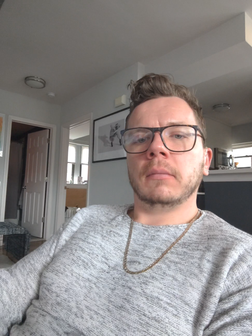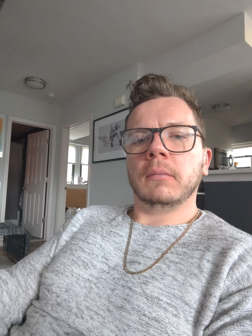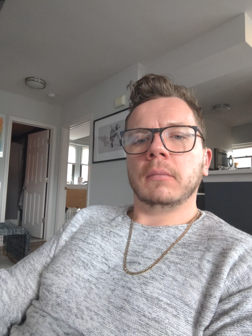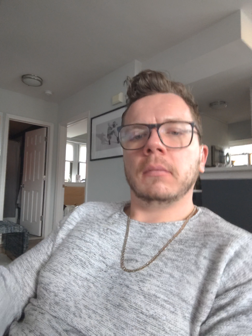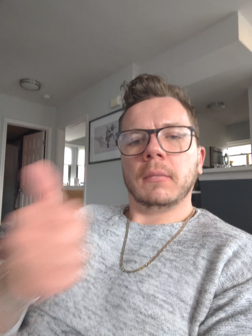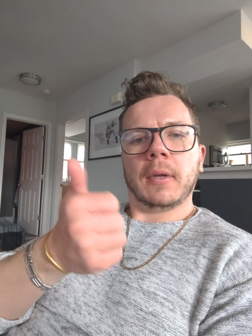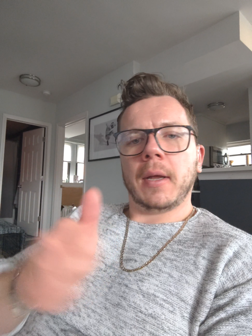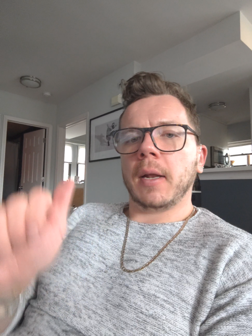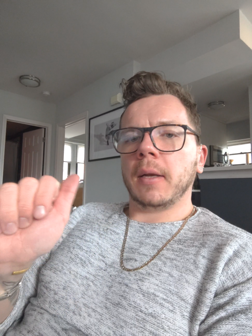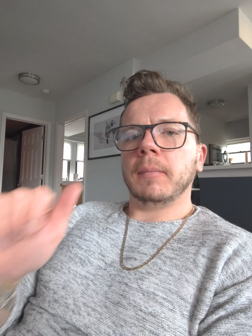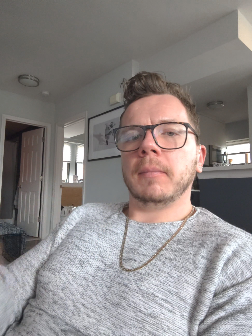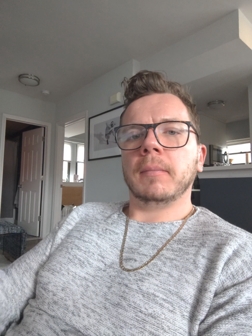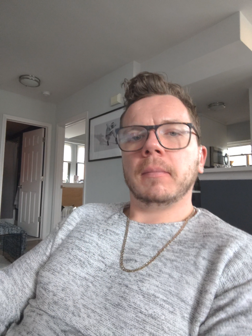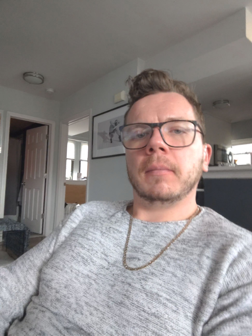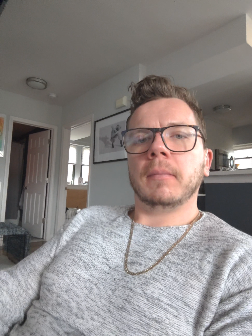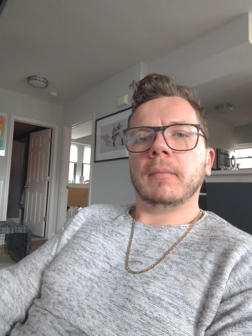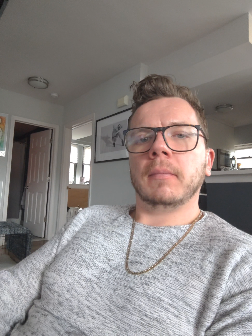any